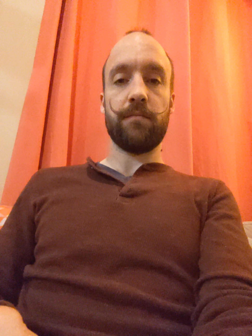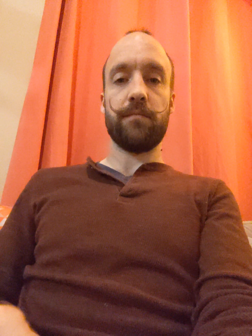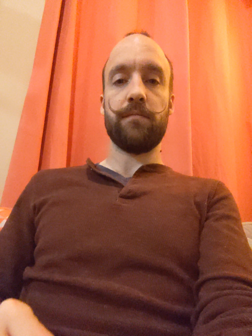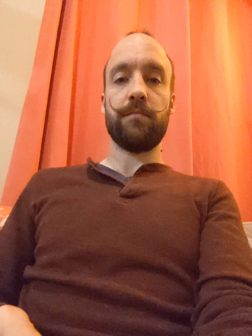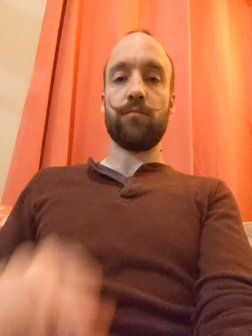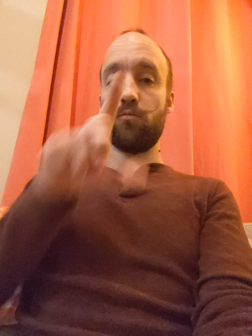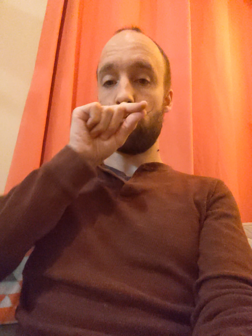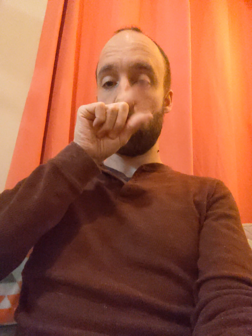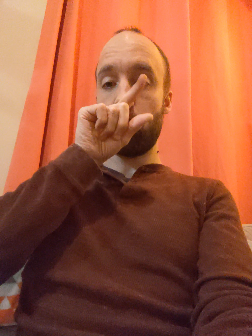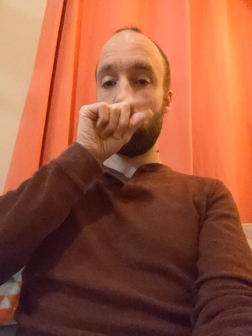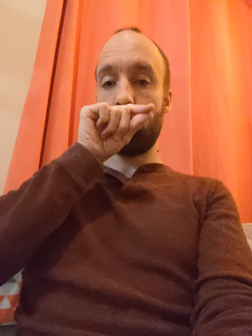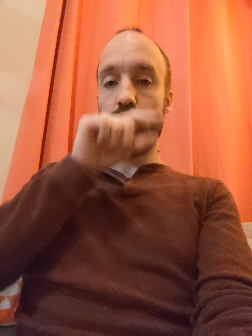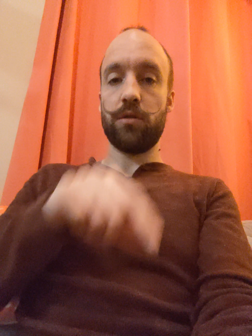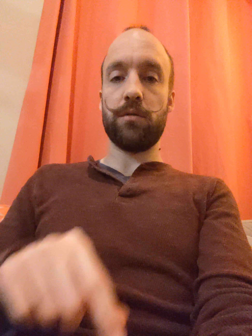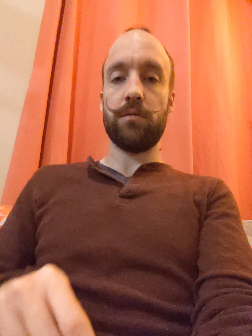bird